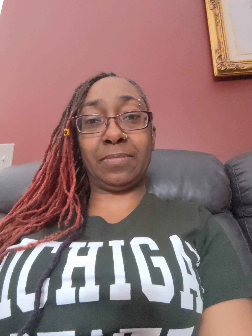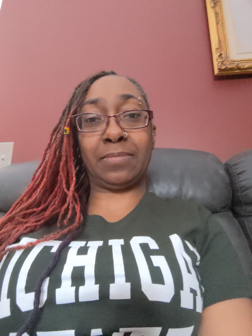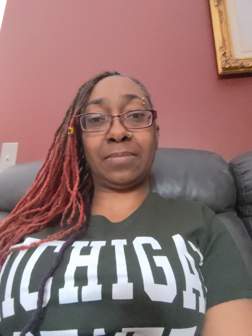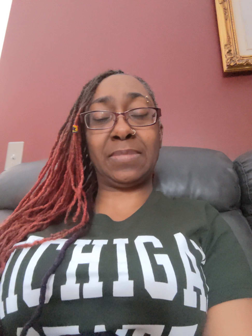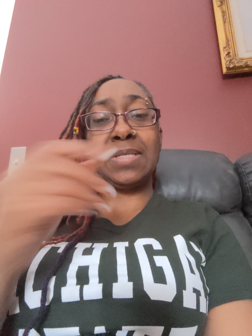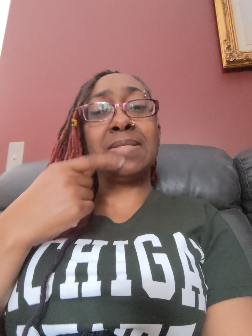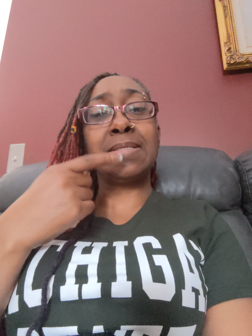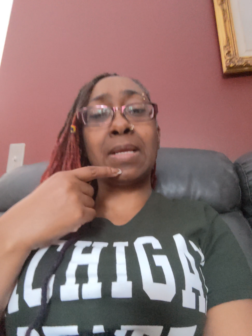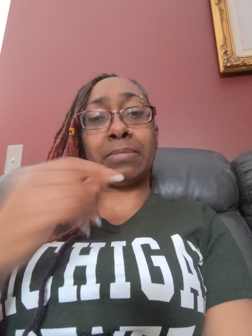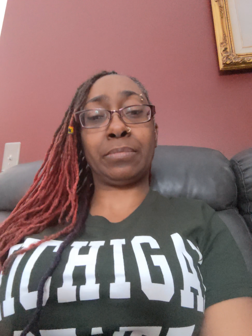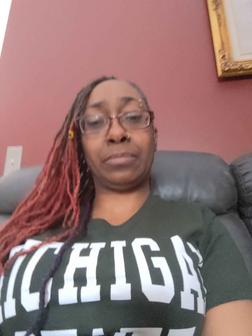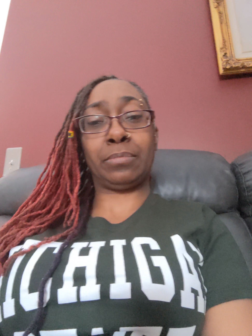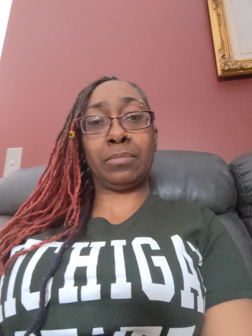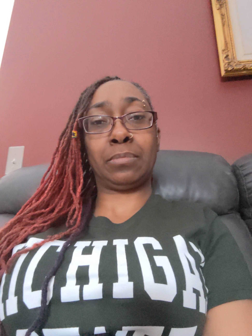say